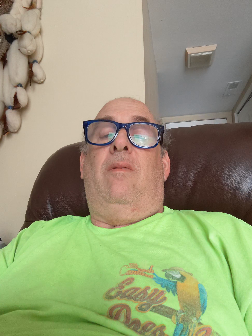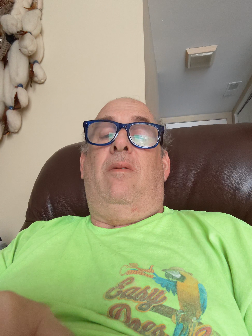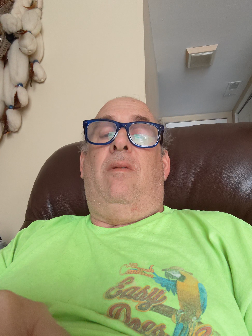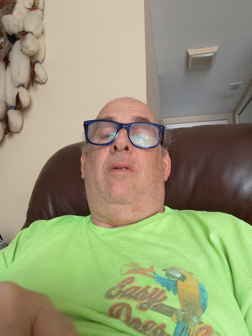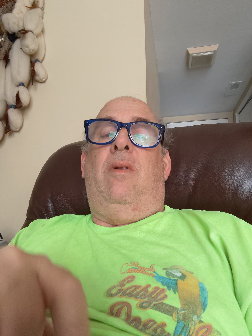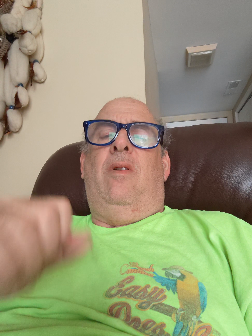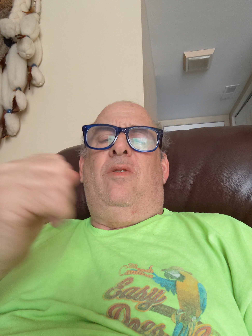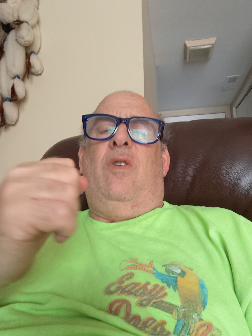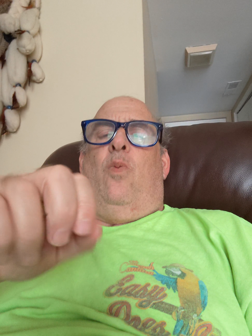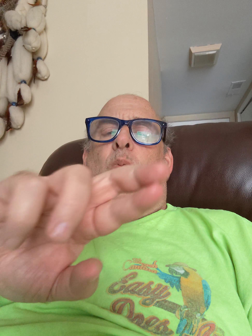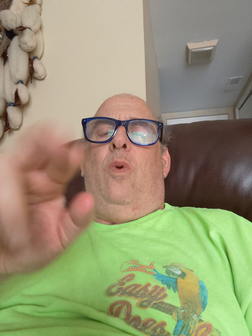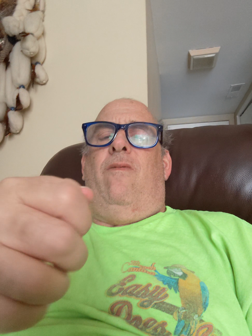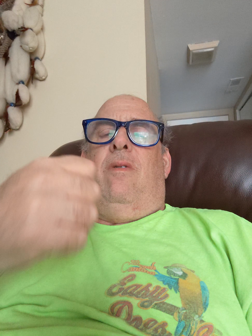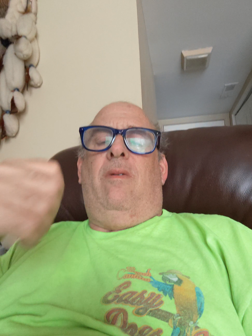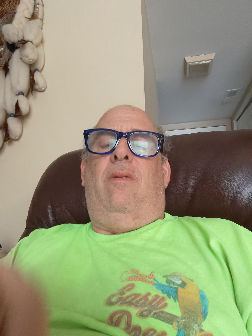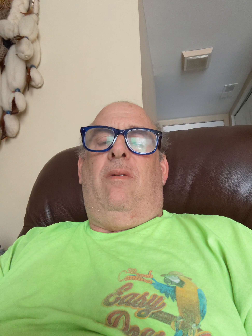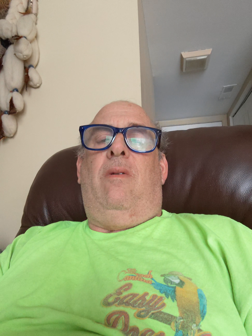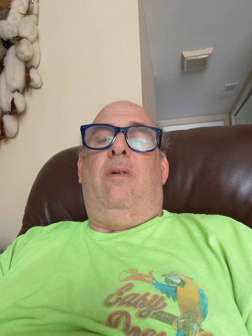refrigerator